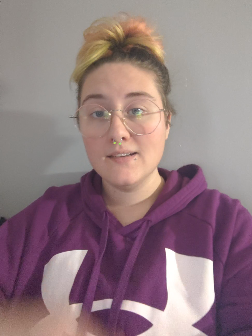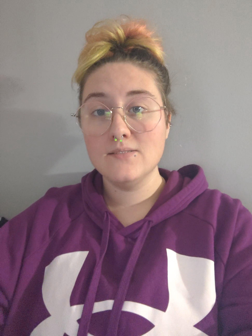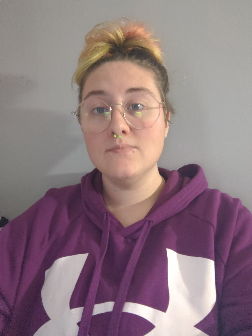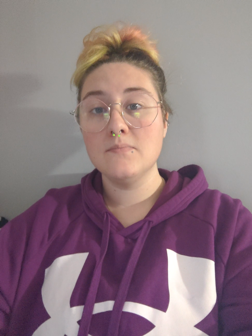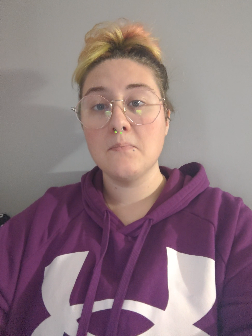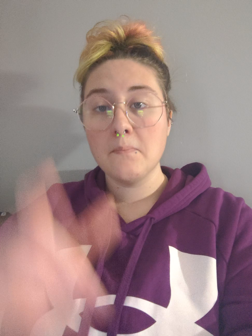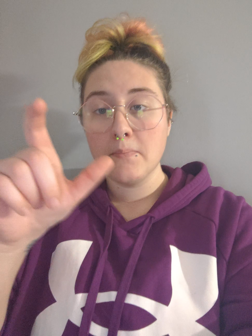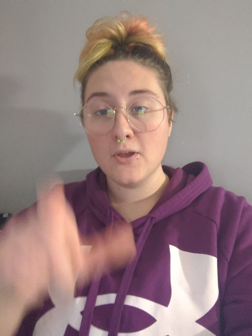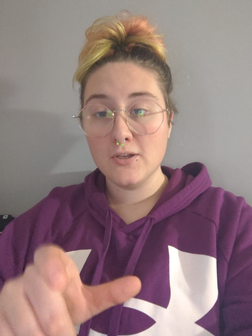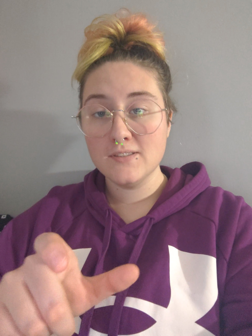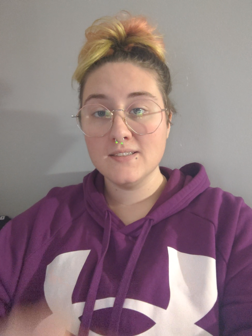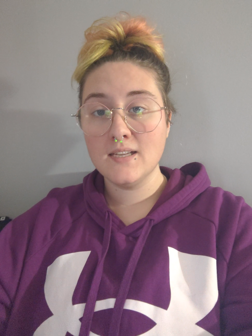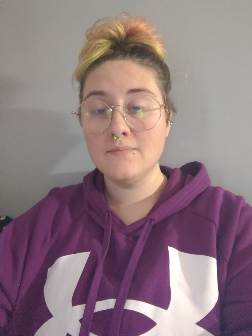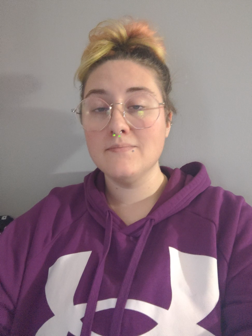person